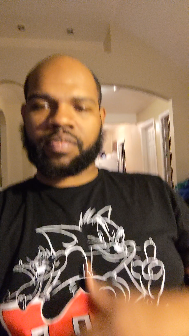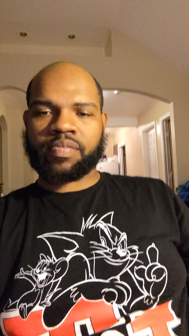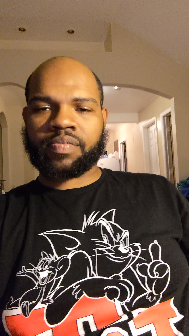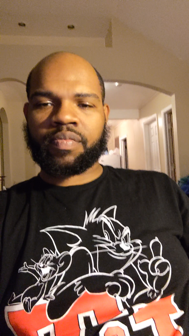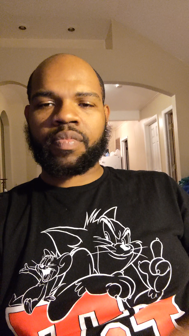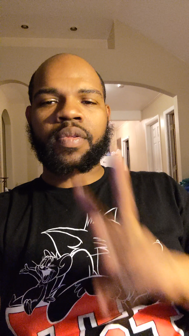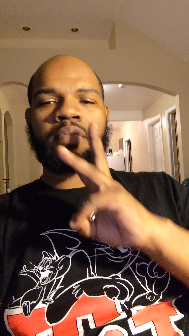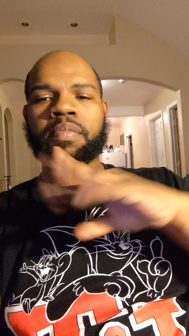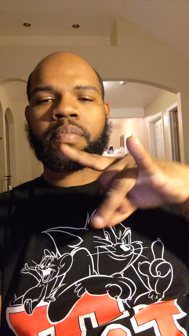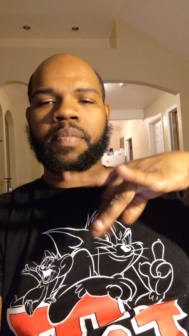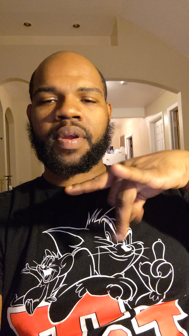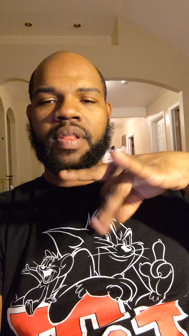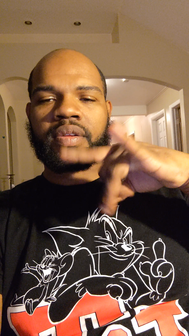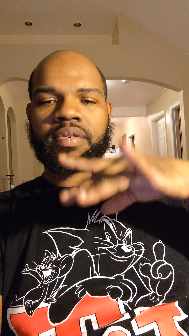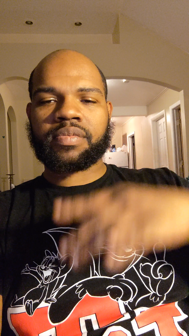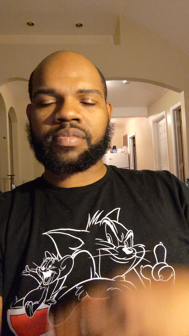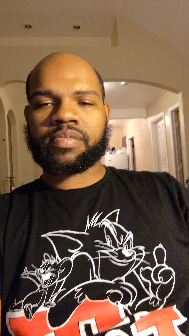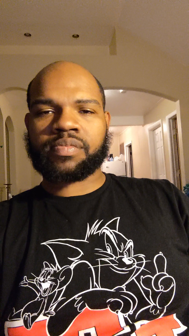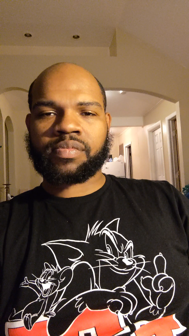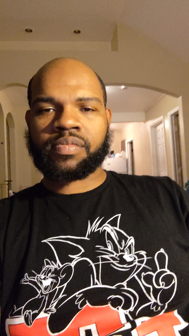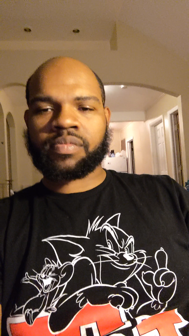melon